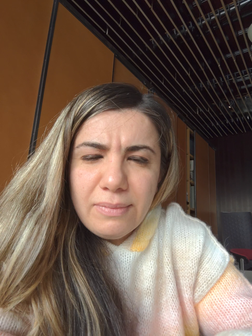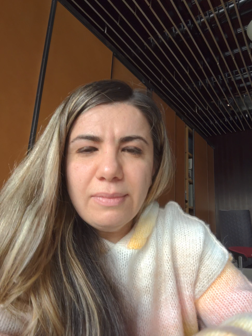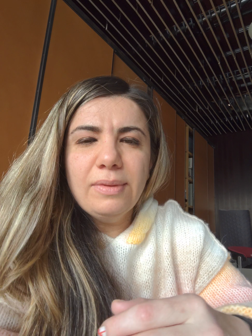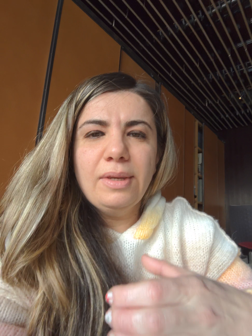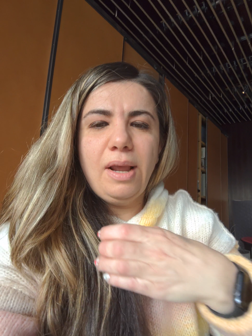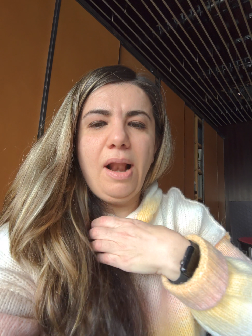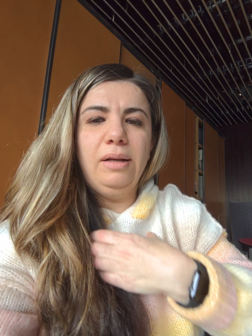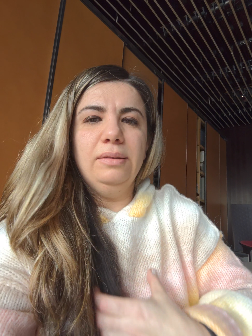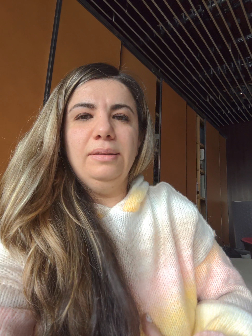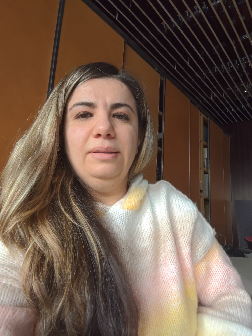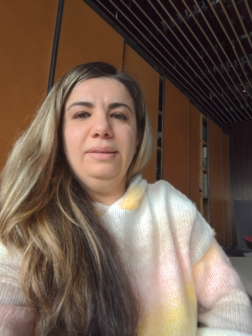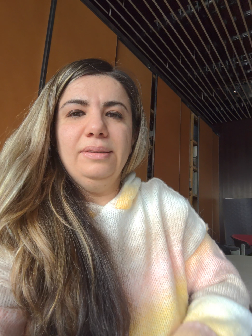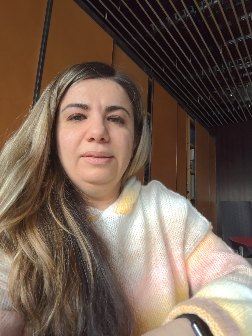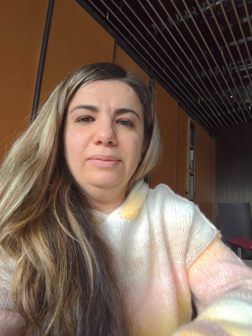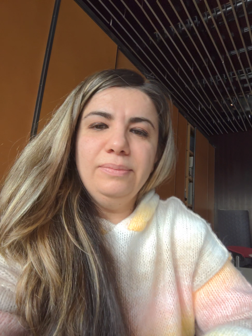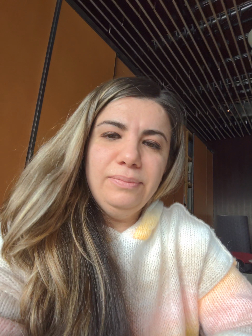hungry